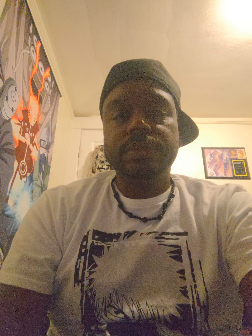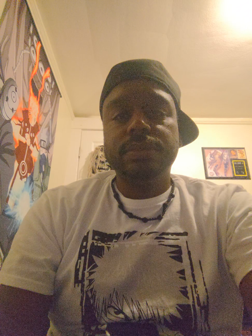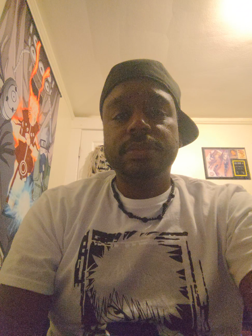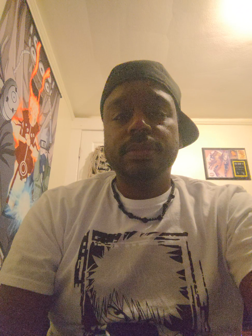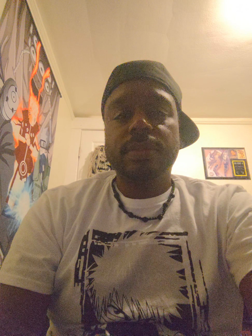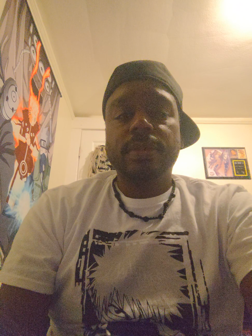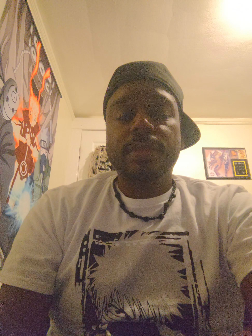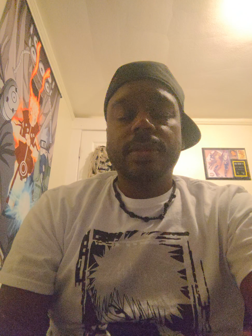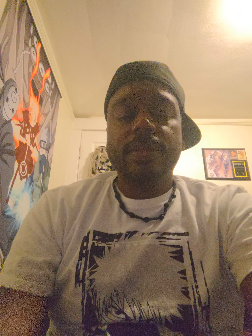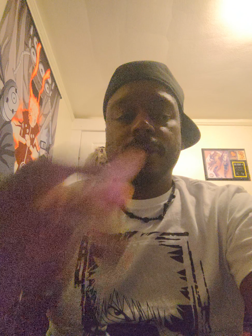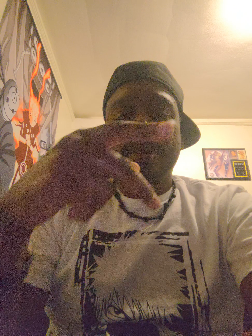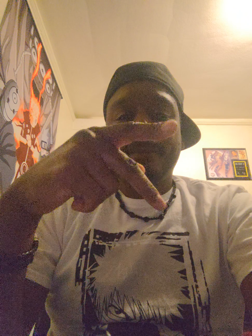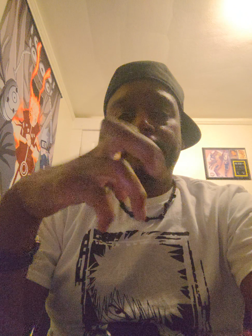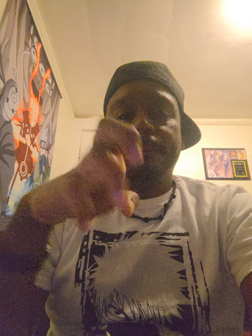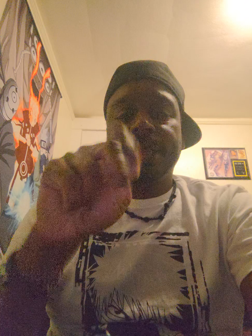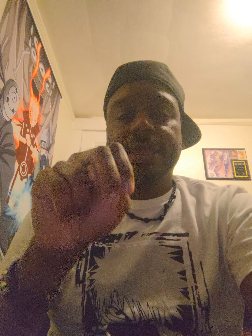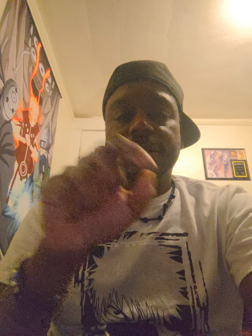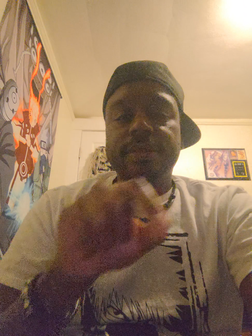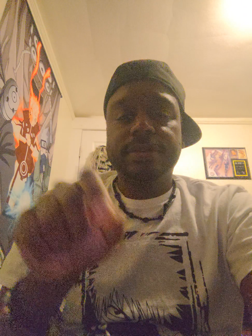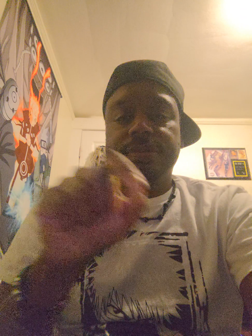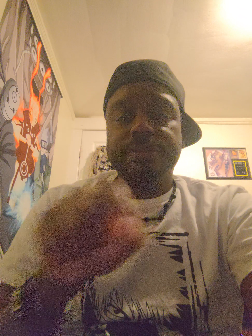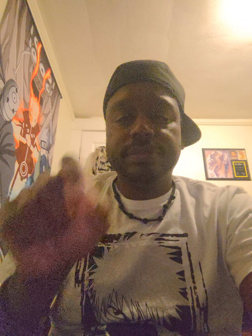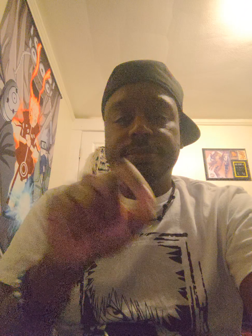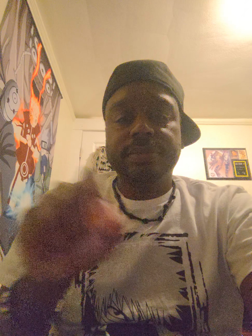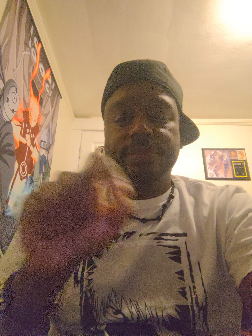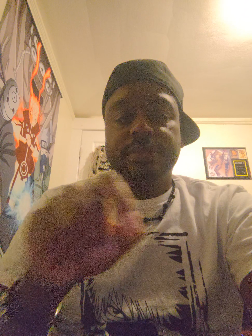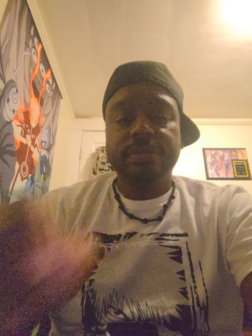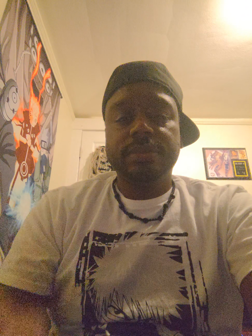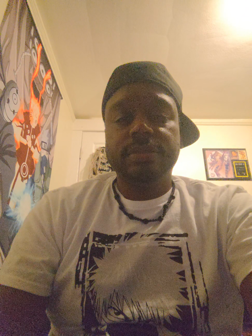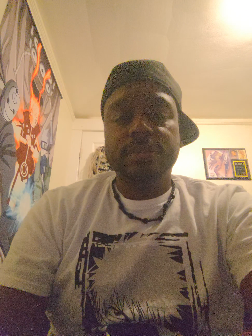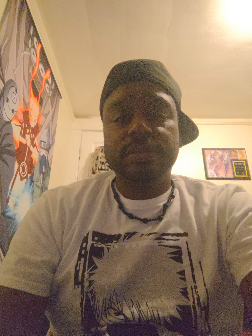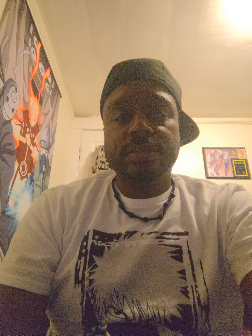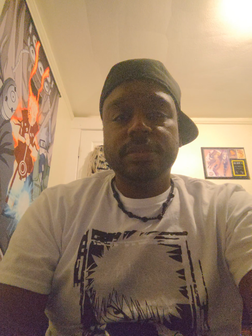pen